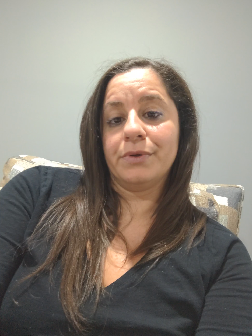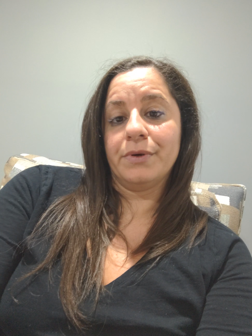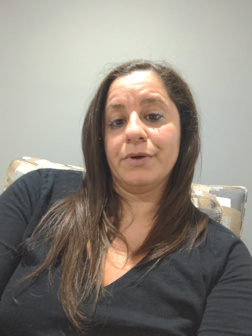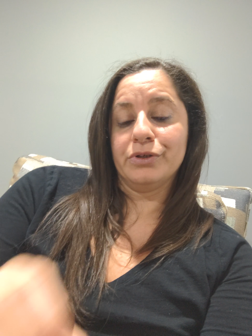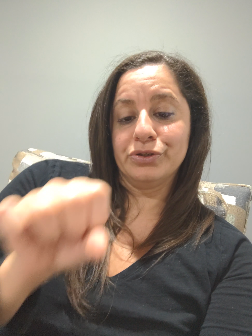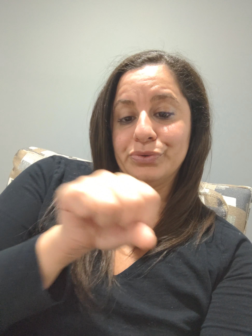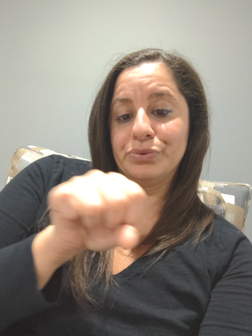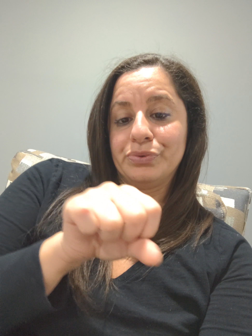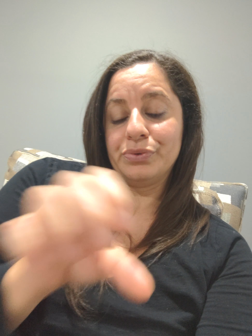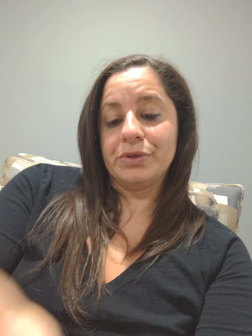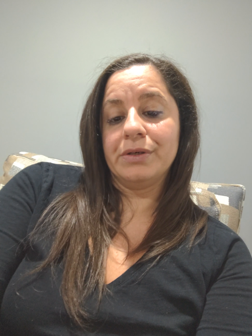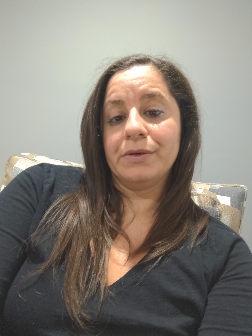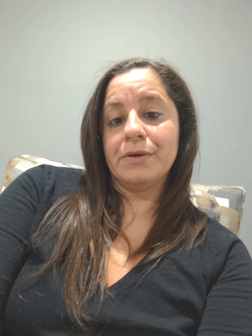shoe